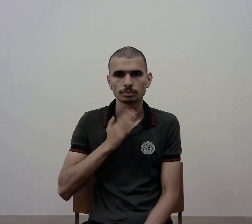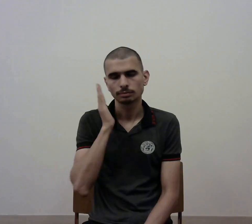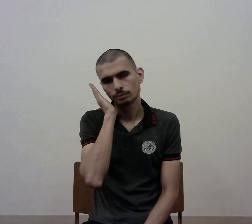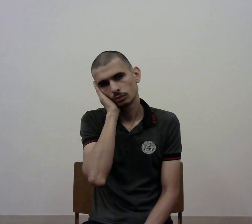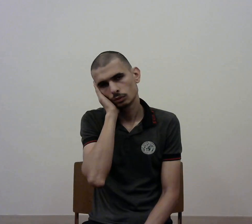yatmaq